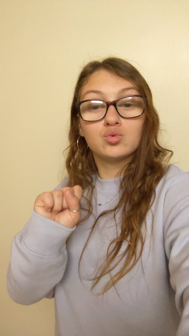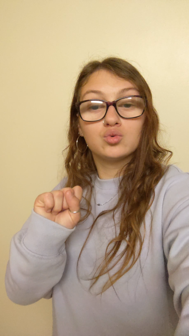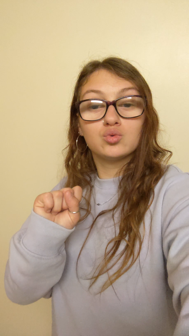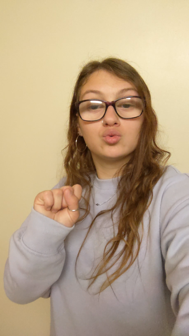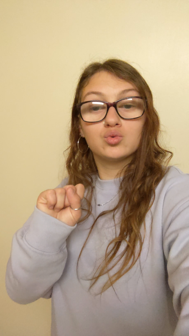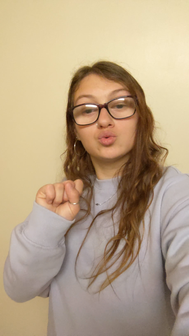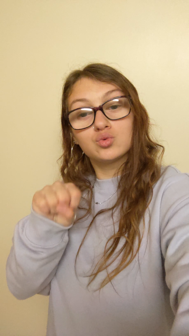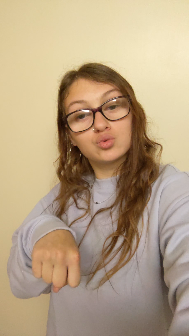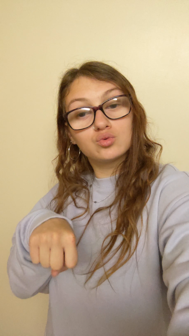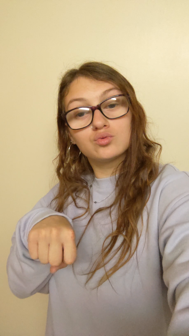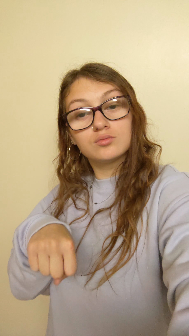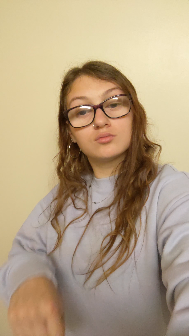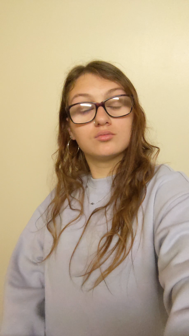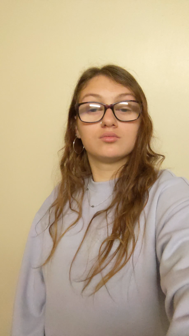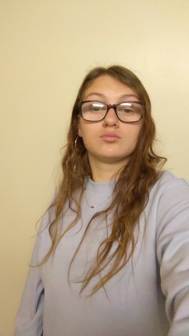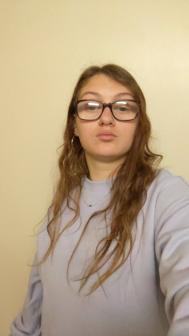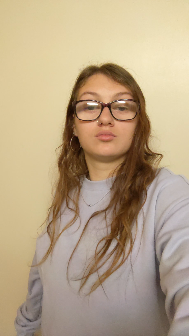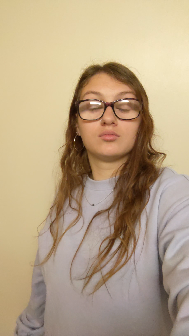could